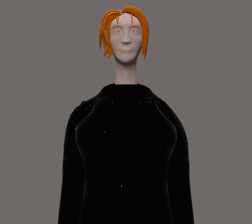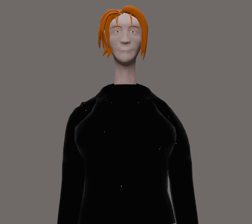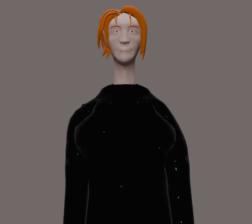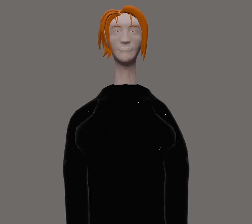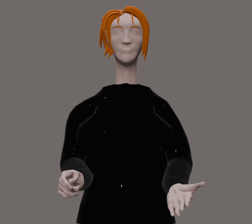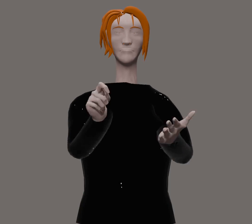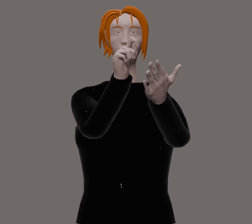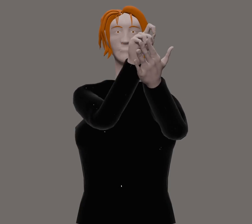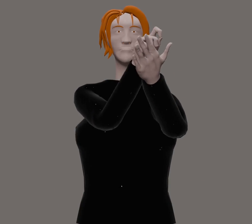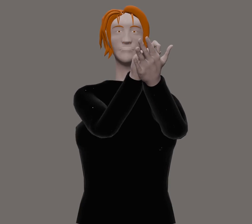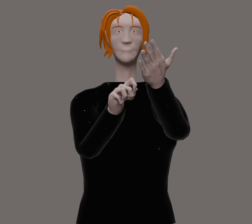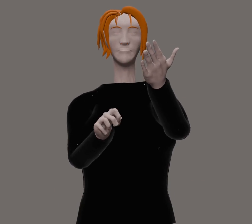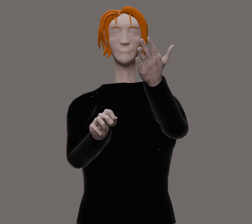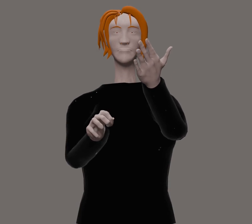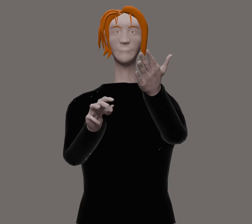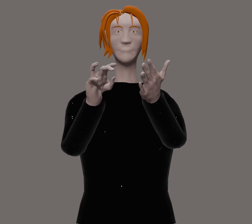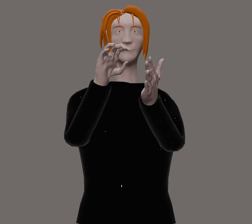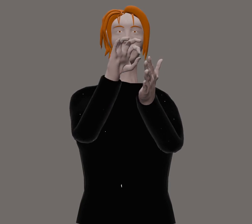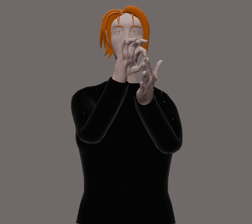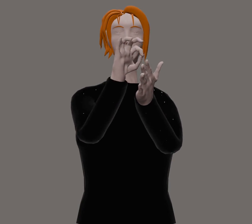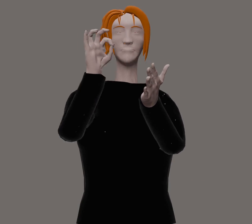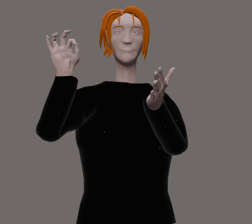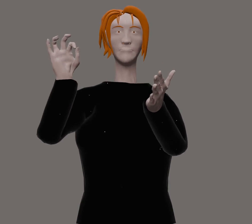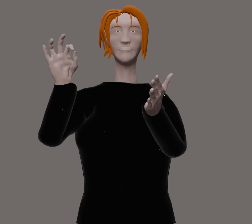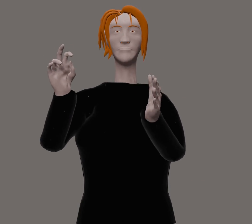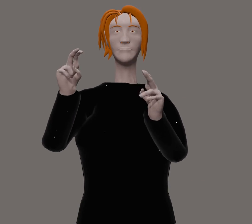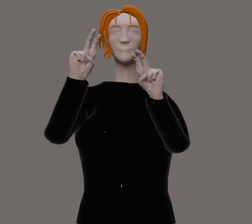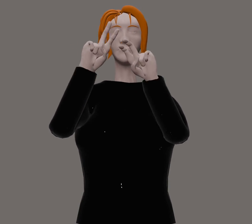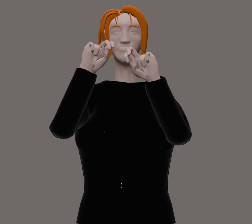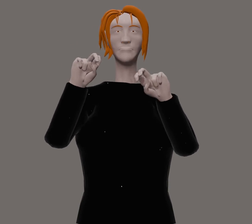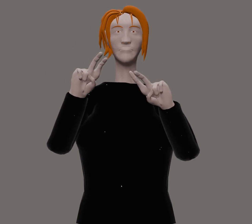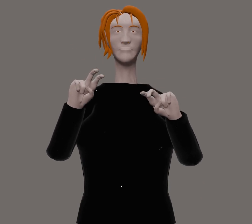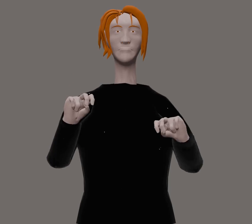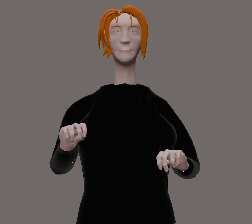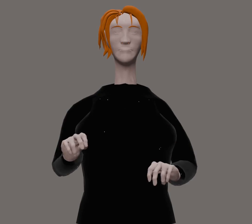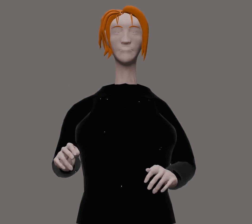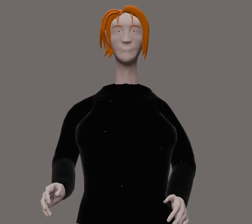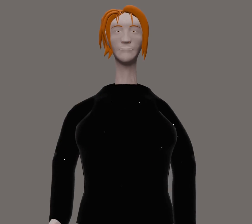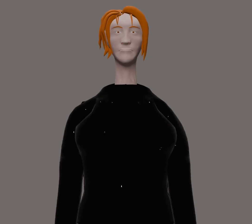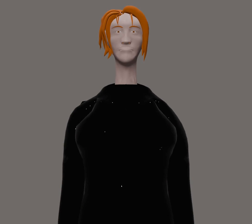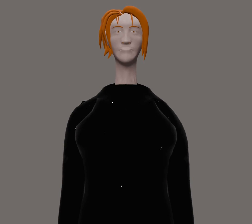Biospy